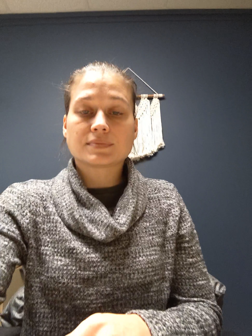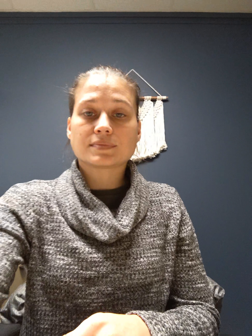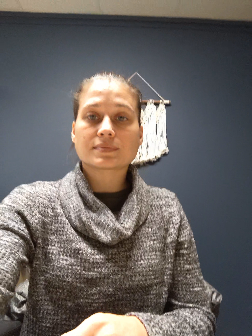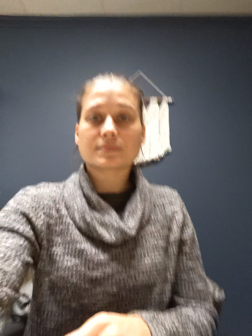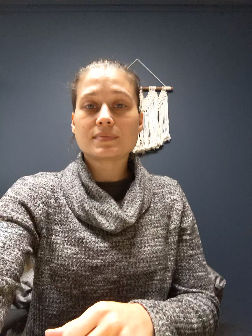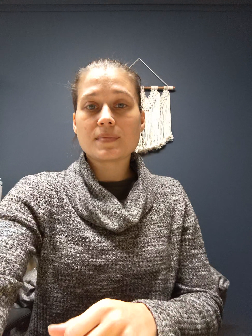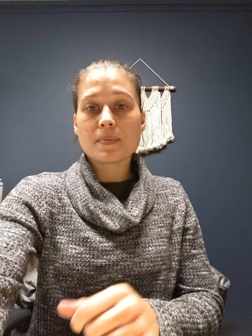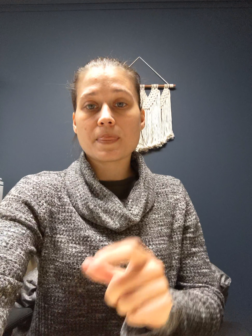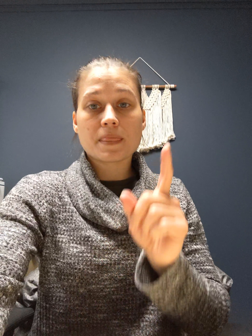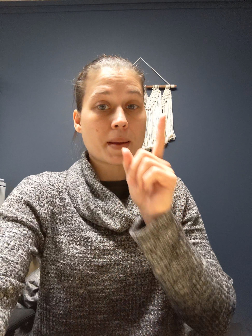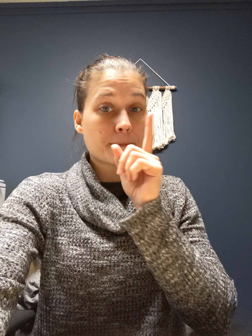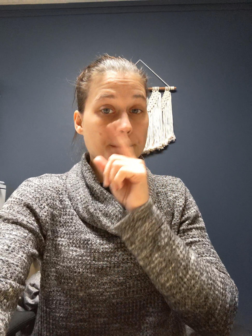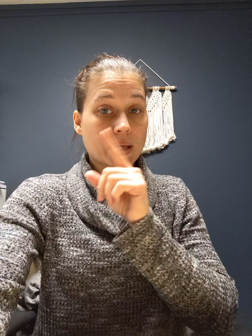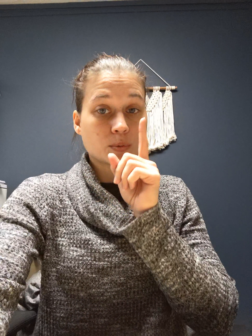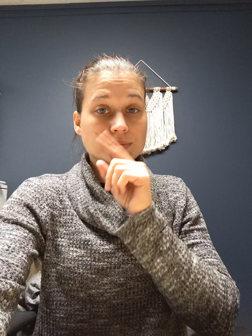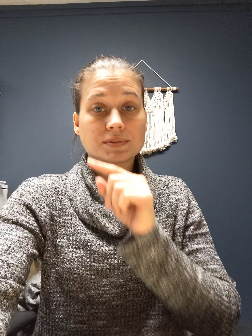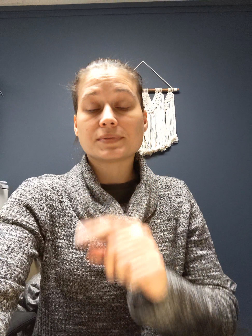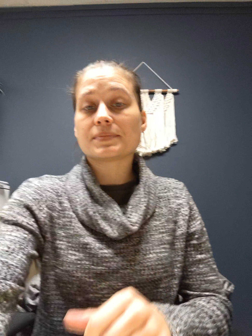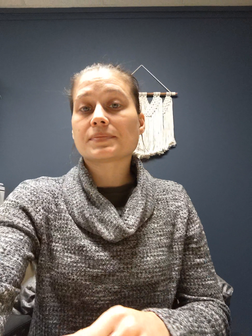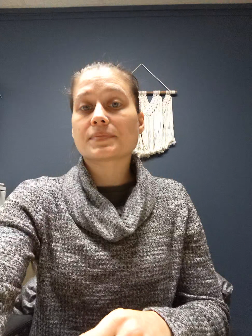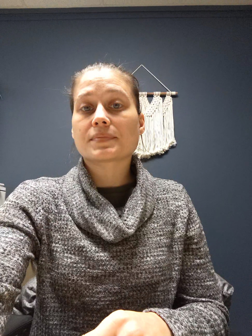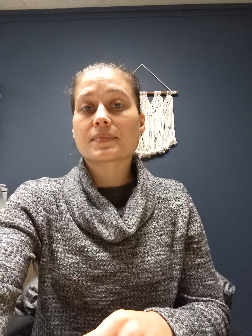mouse